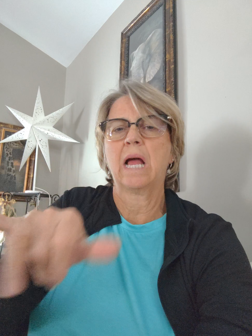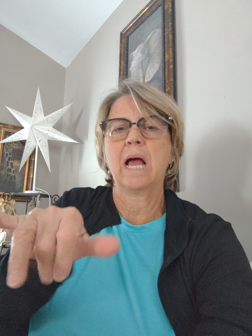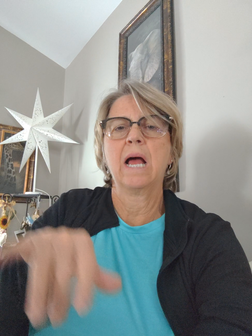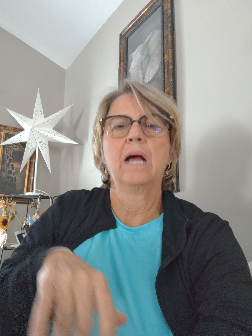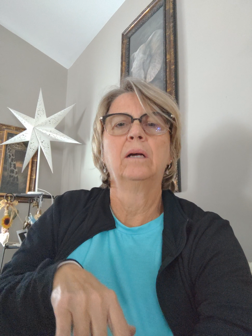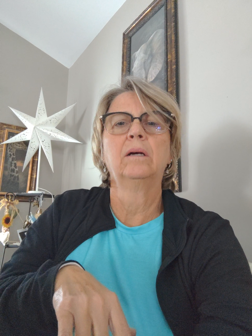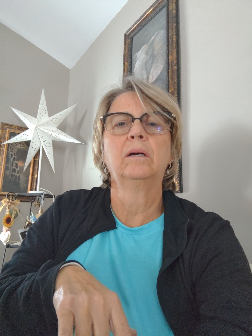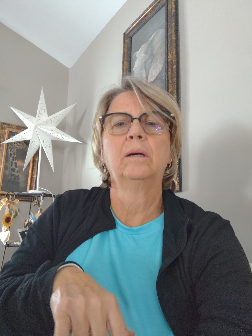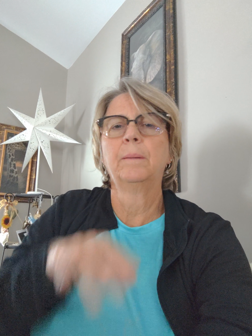stay